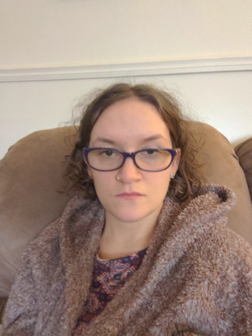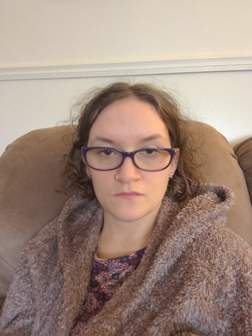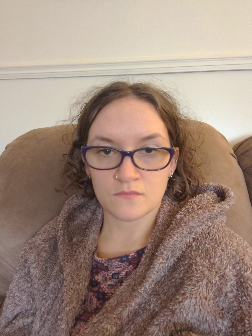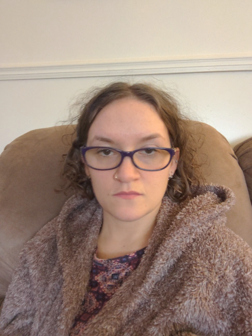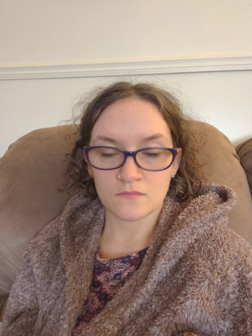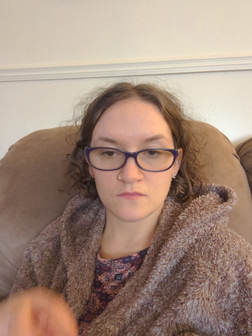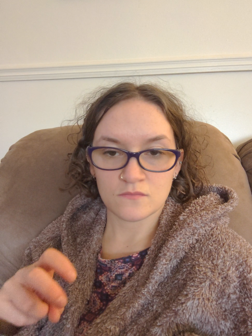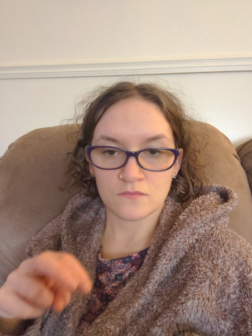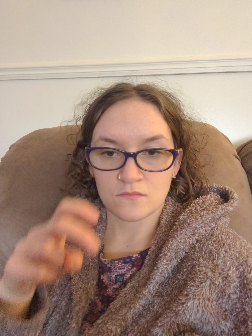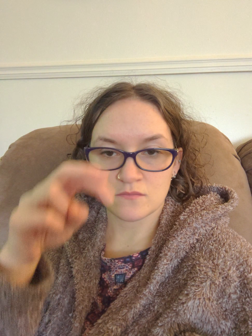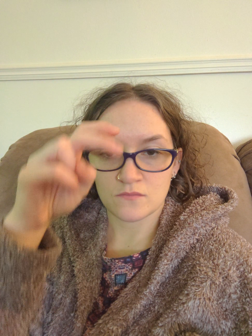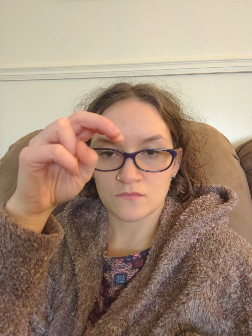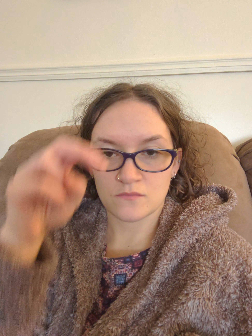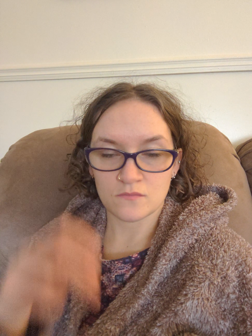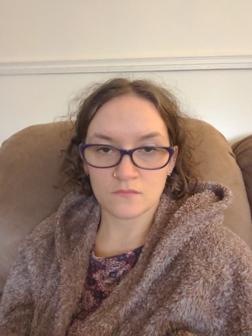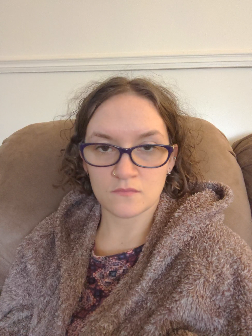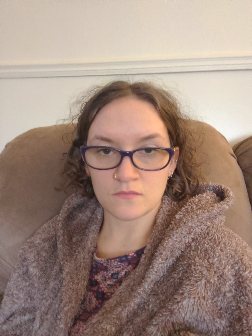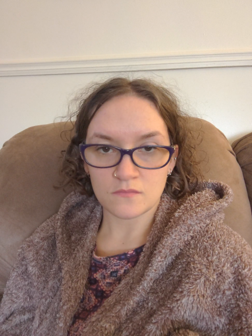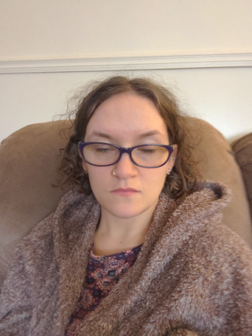stairs